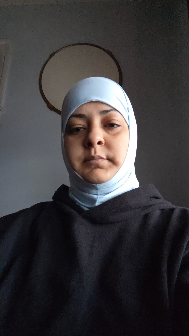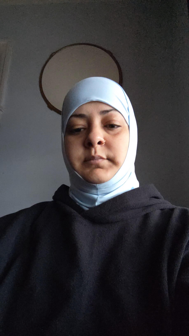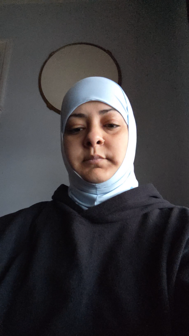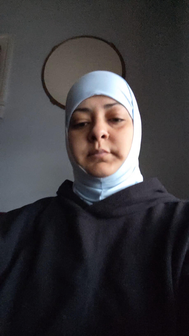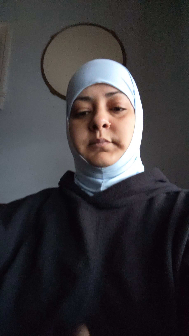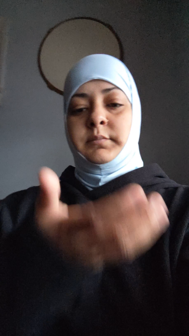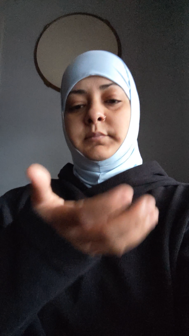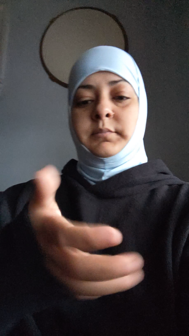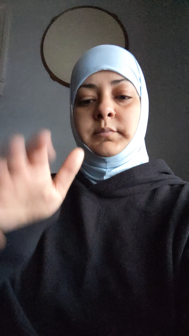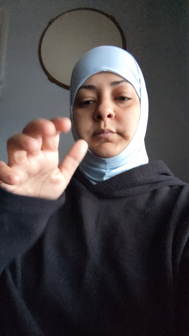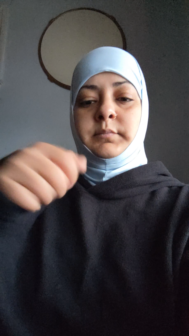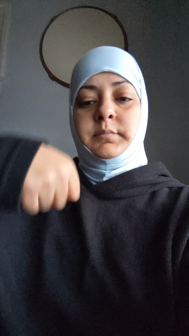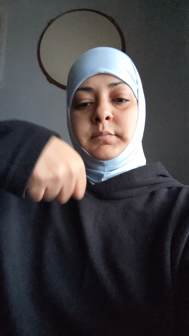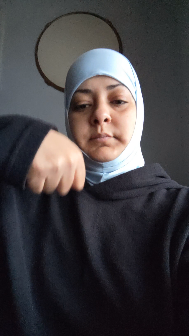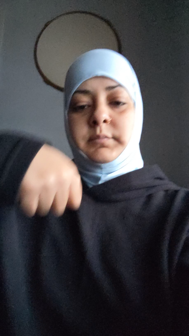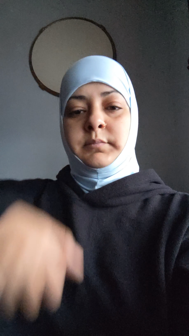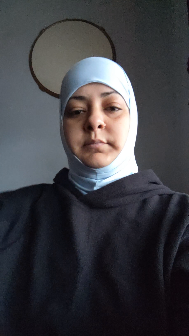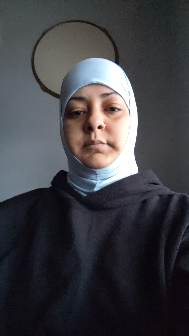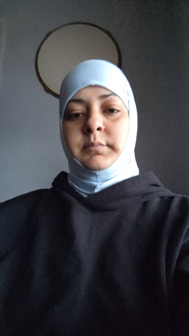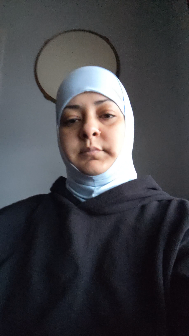basket